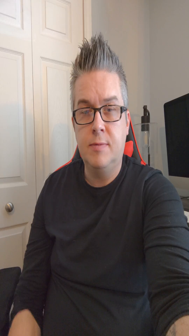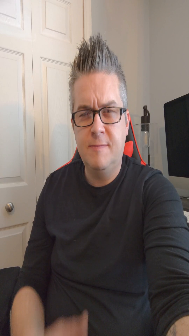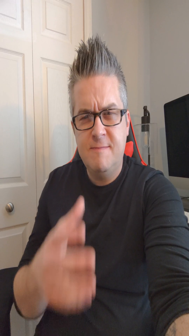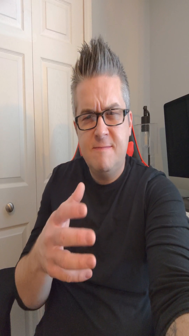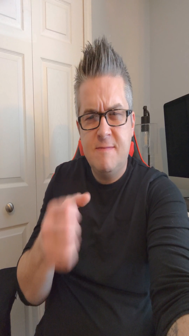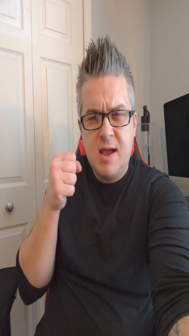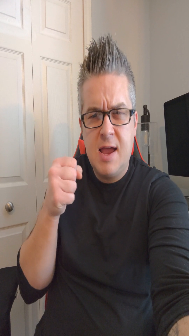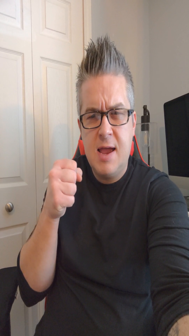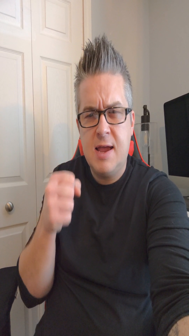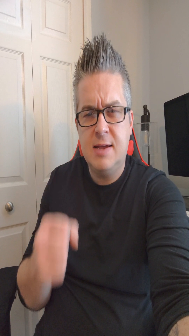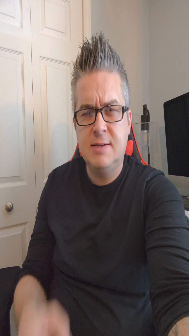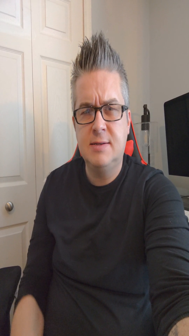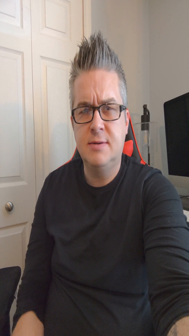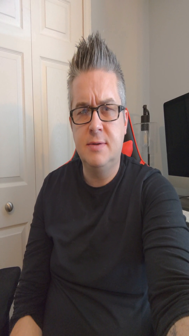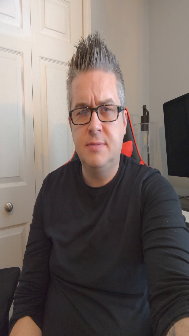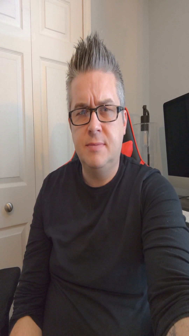fast